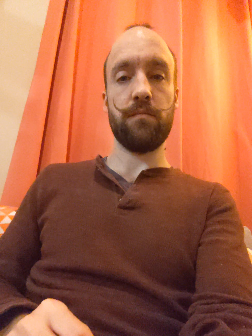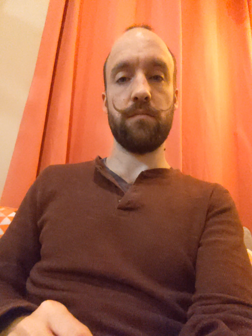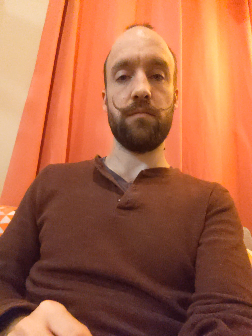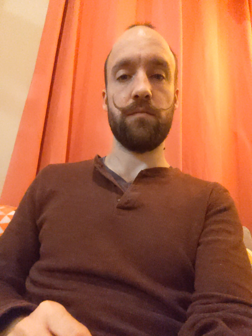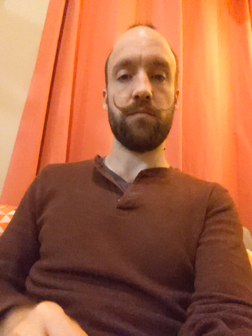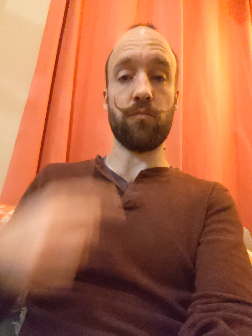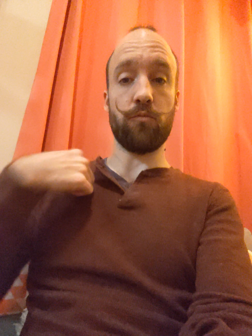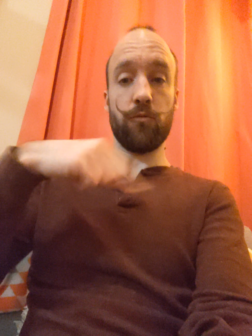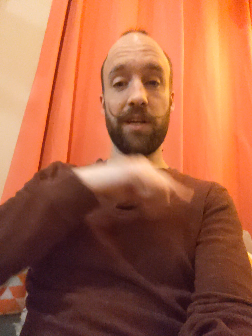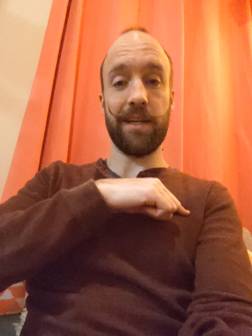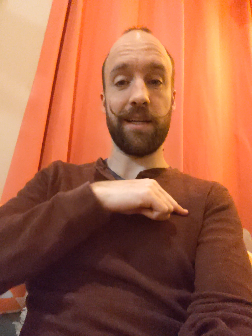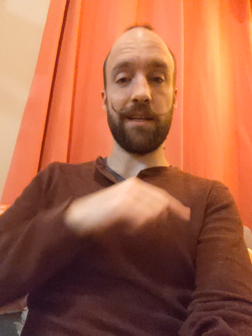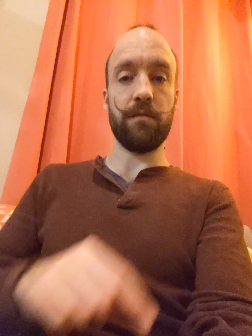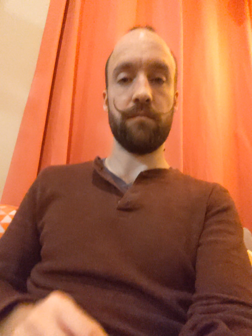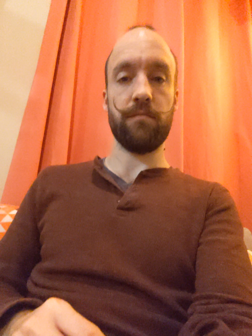we